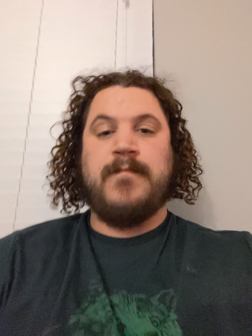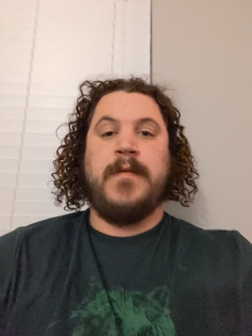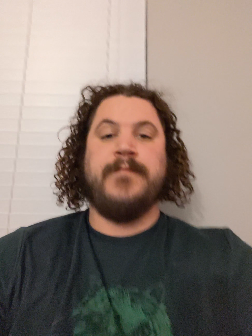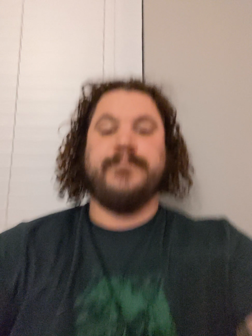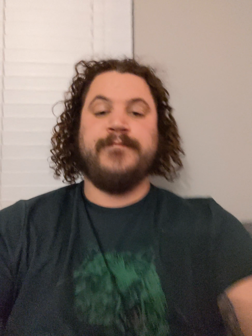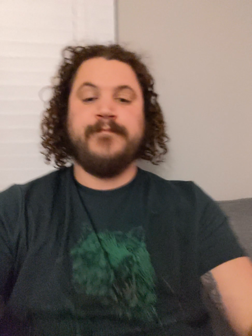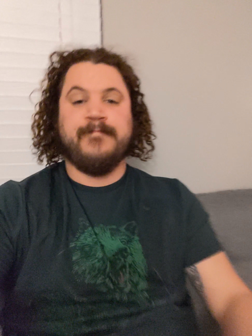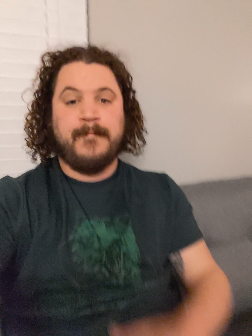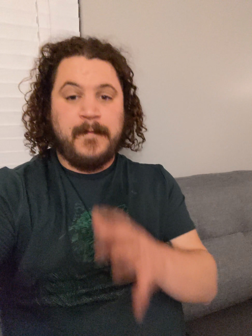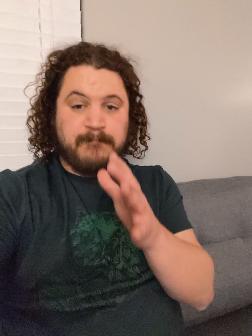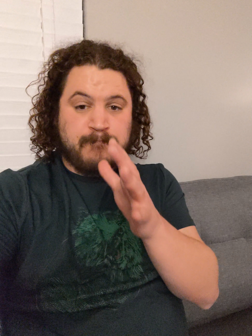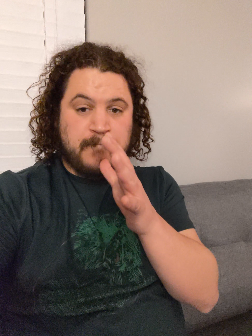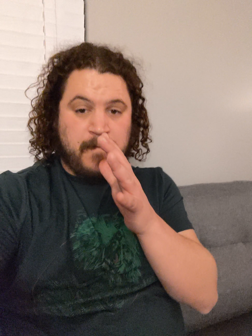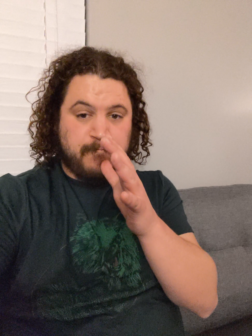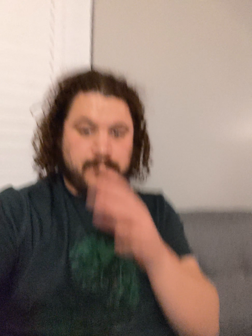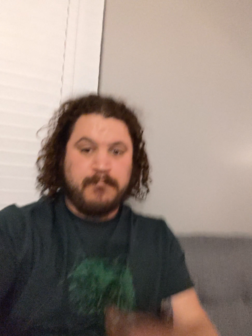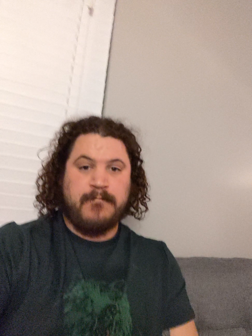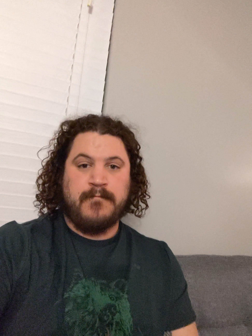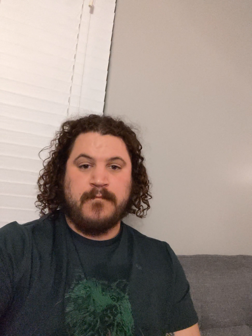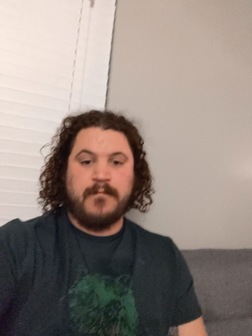mom